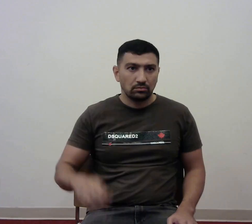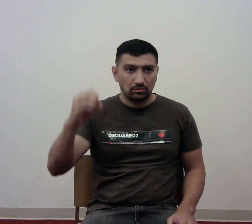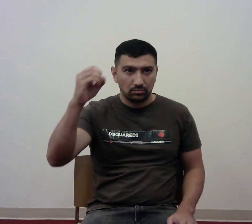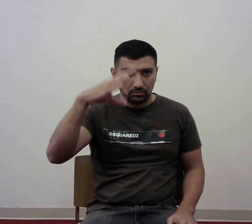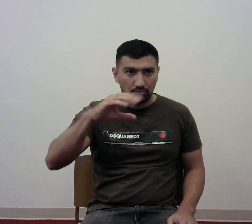işigi